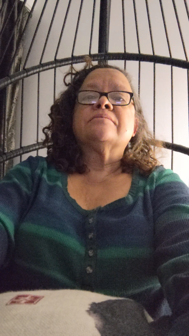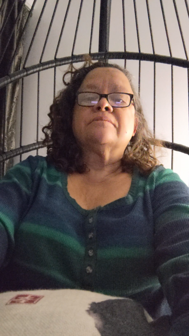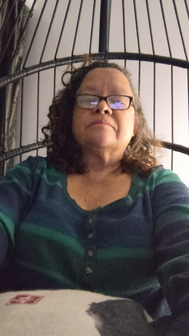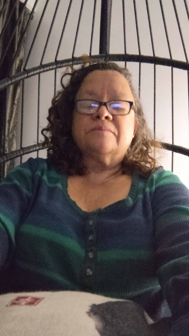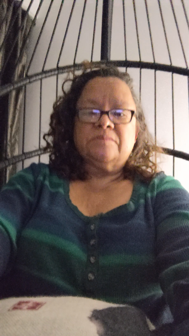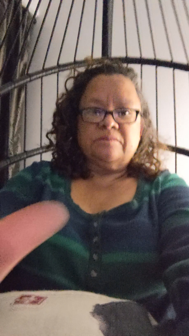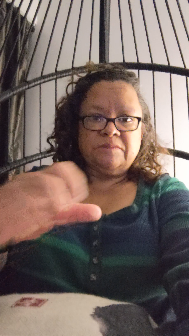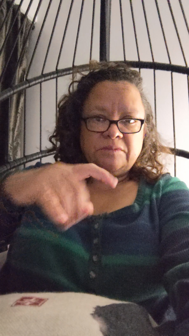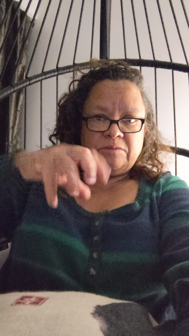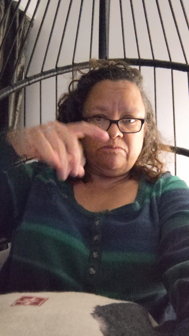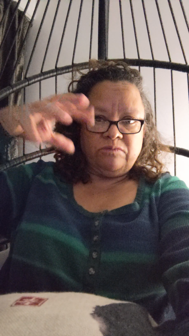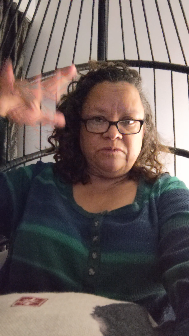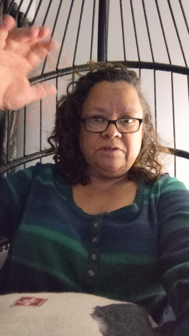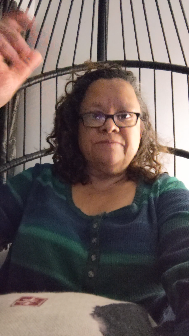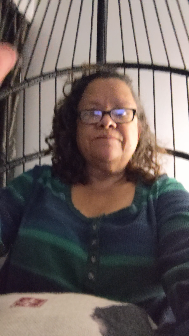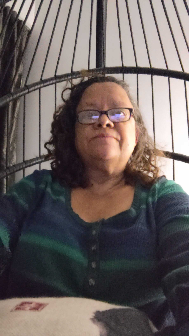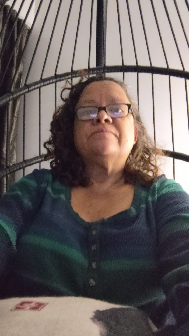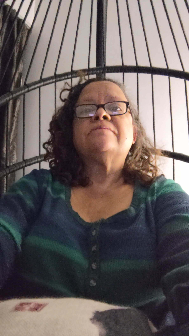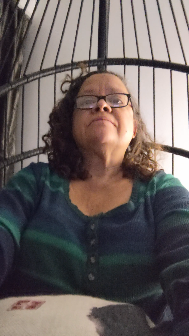bubbles